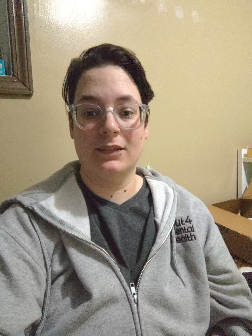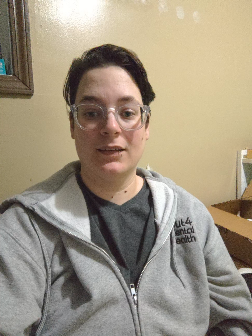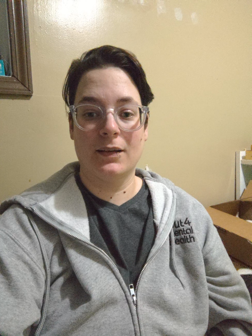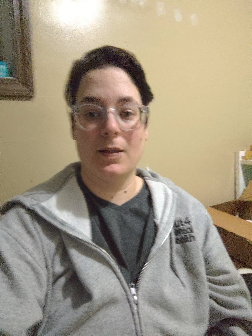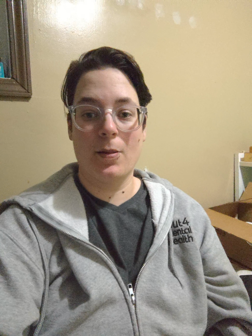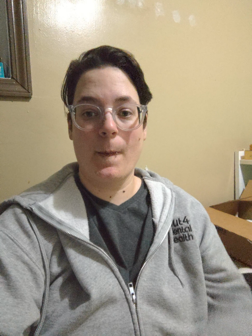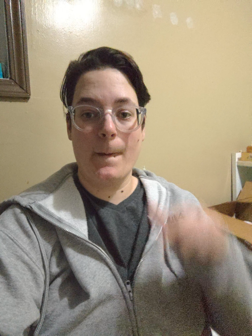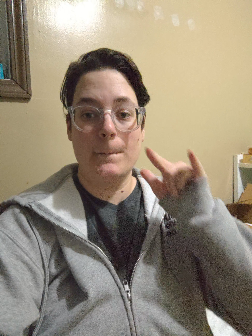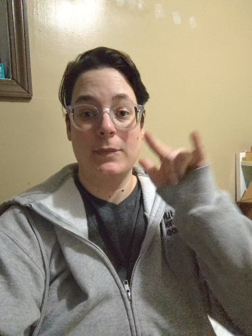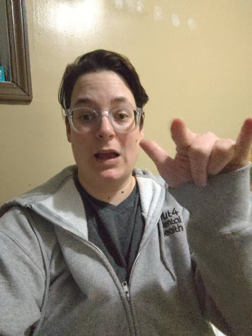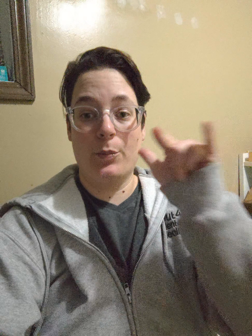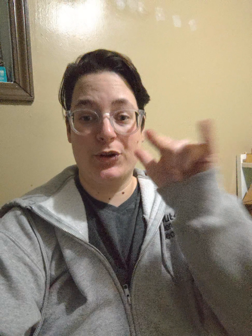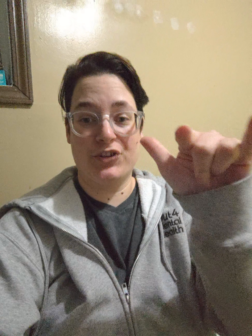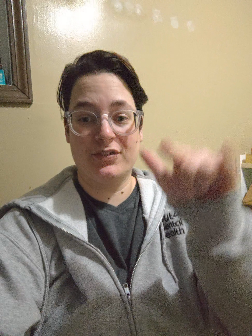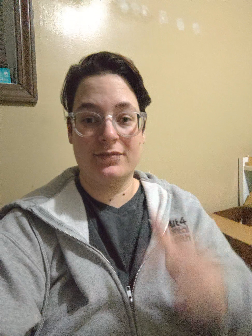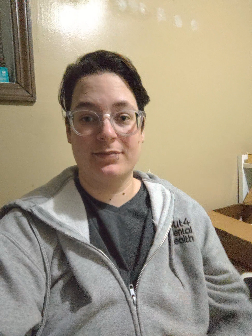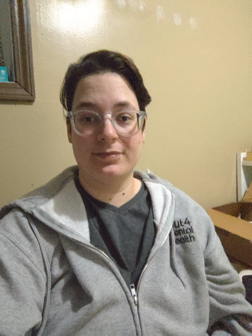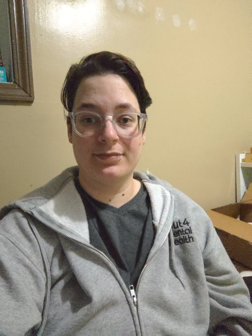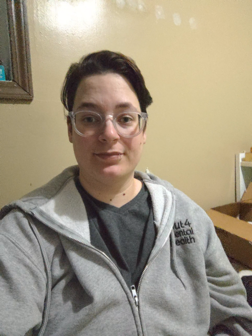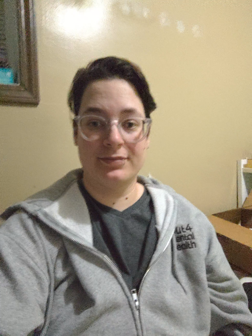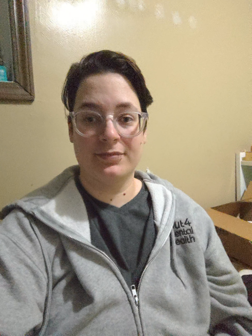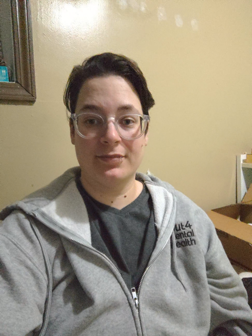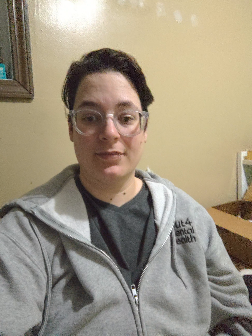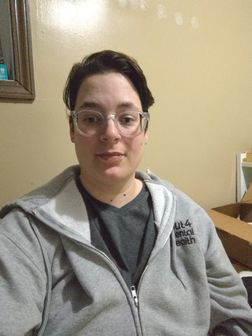airplane